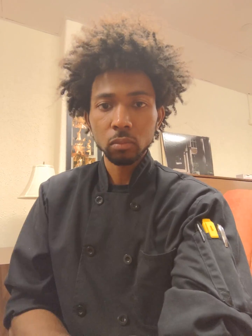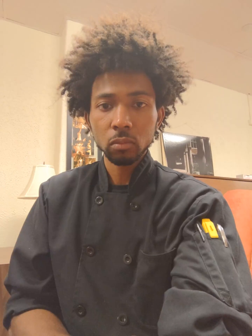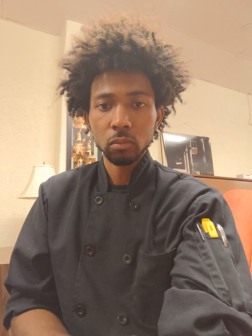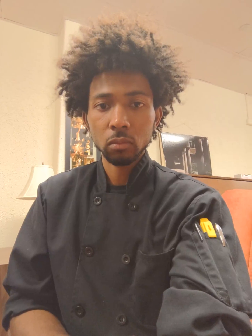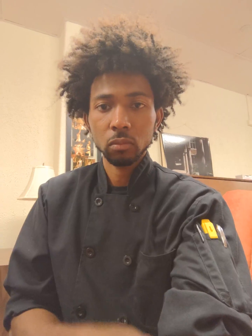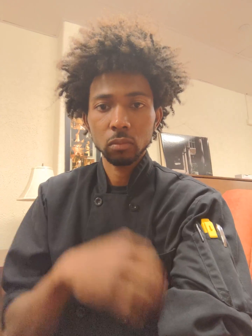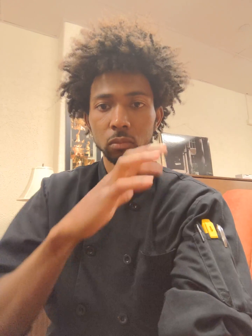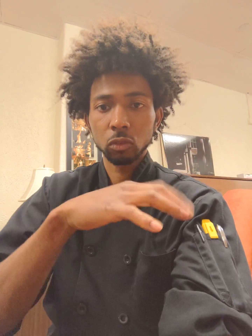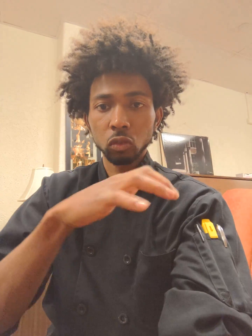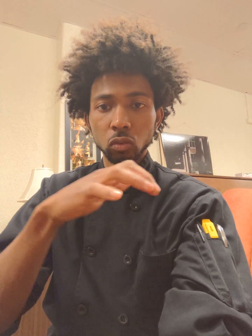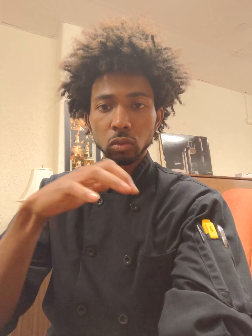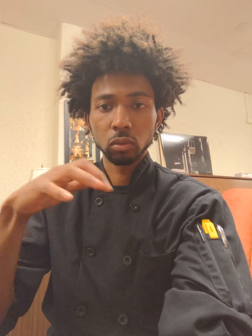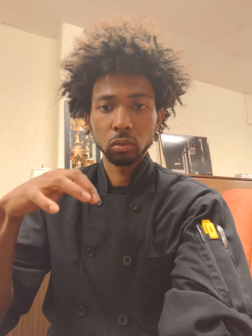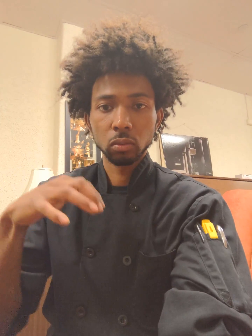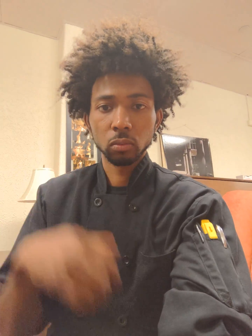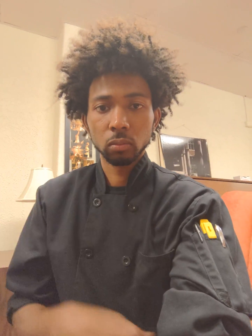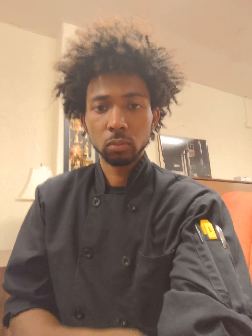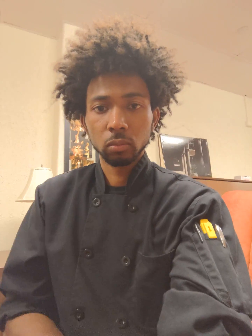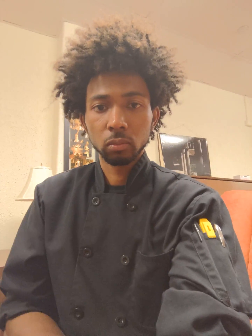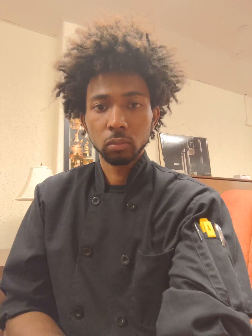grapes